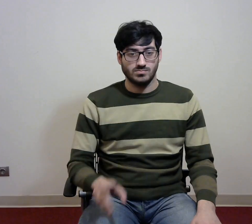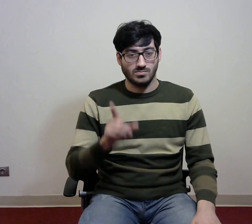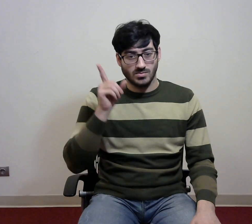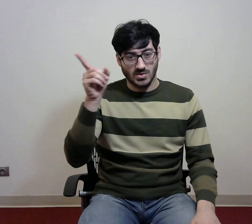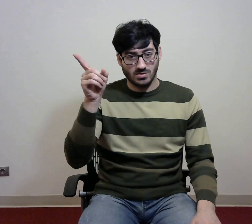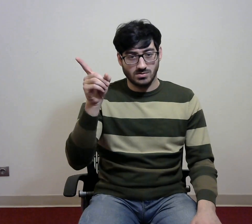O